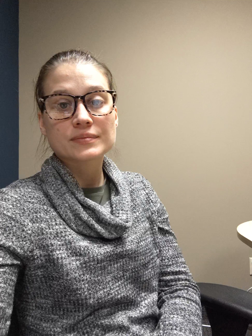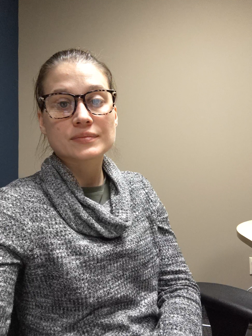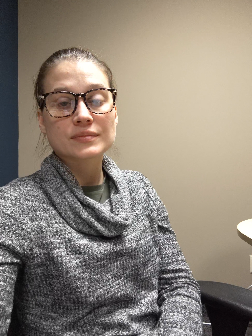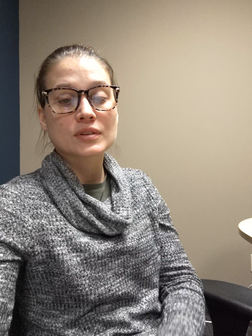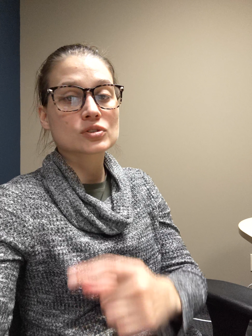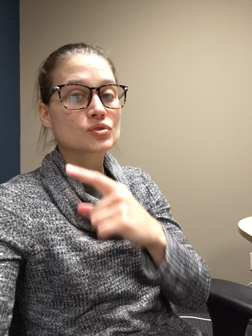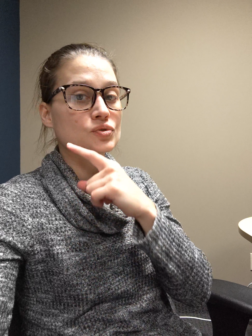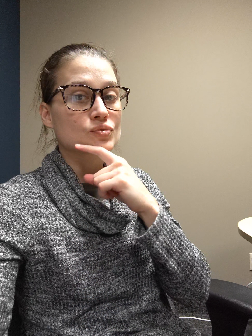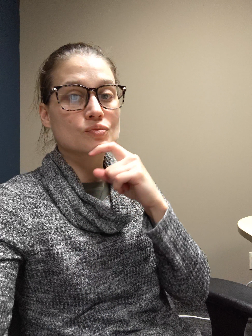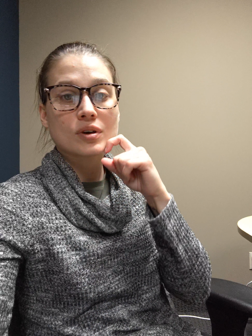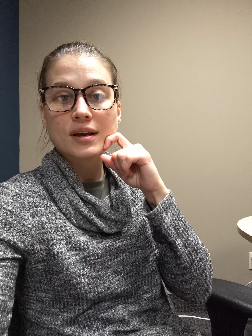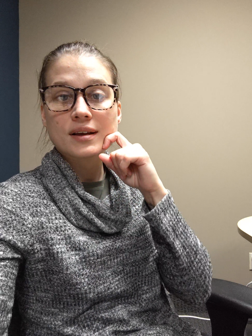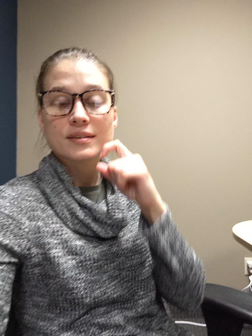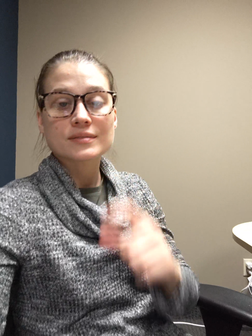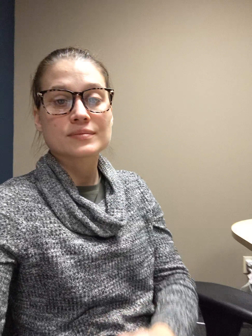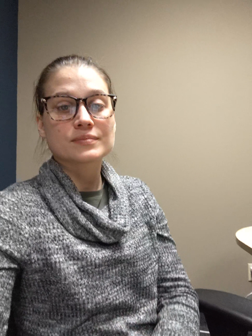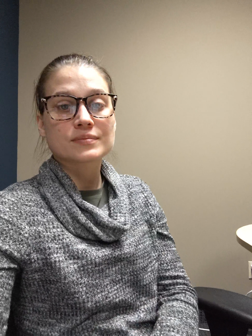dry